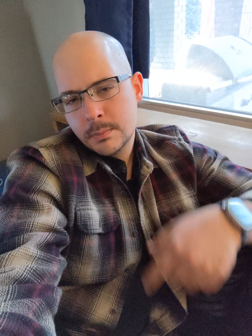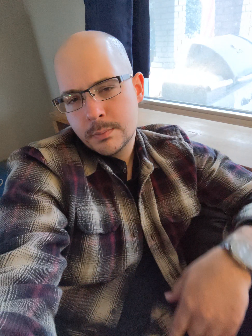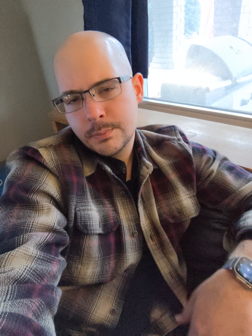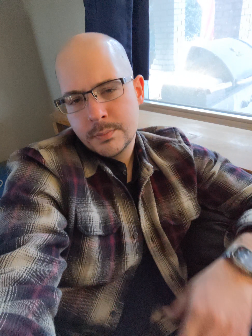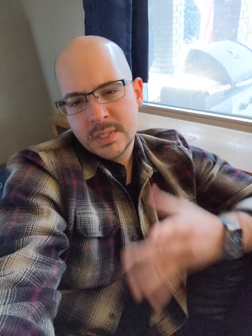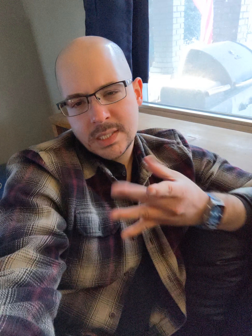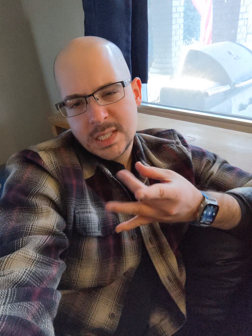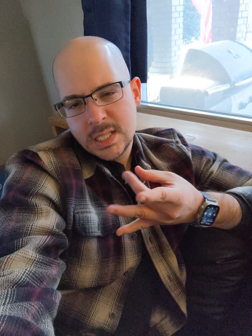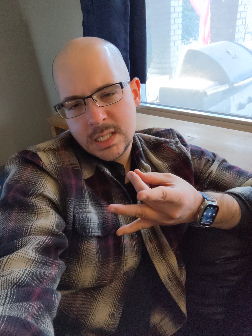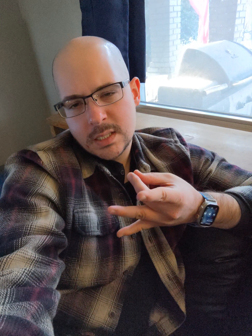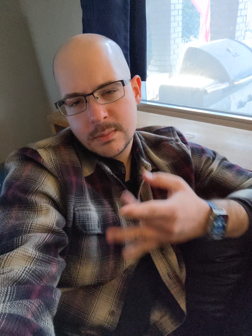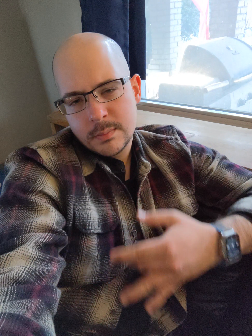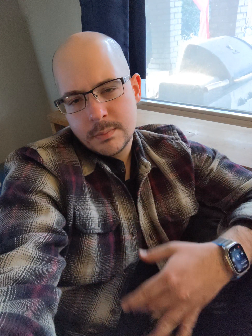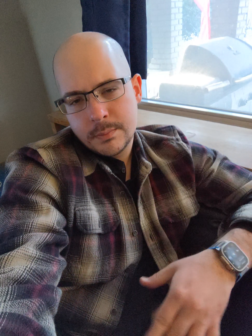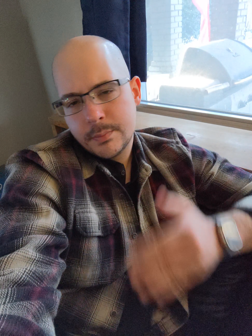sticky